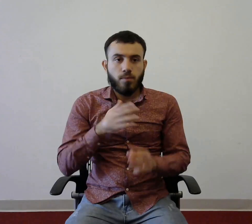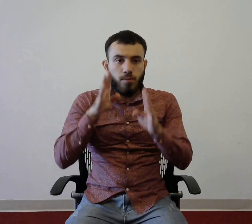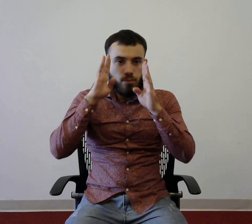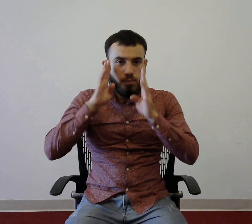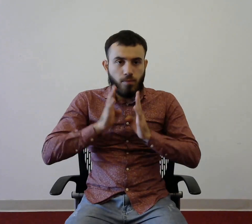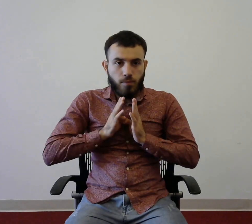ünvanli